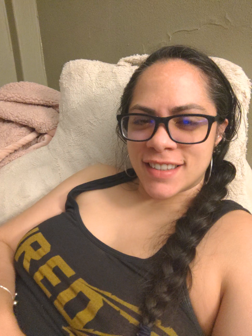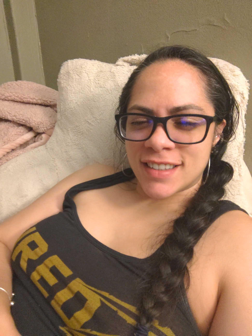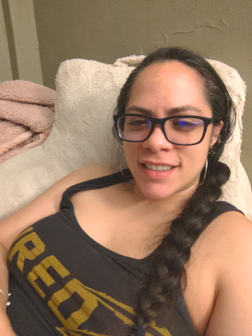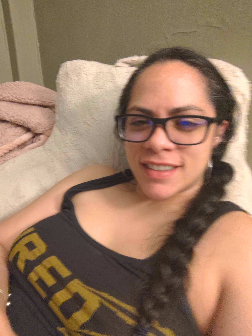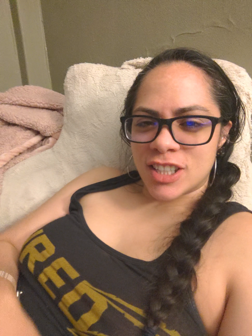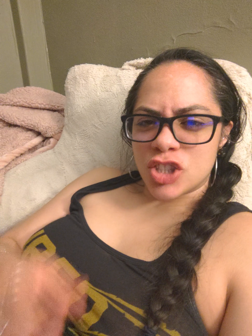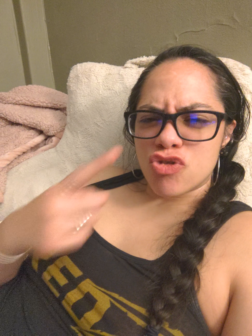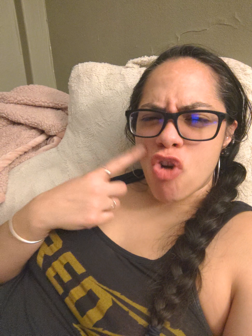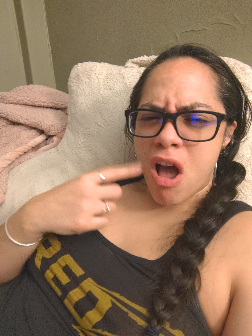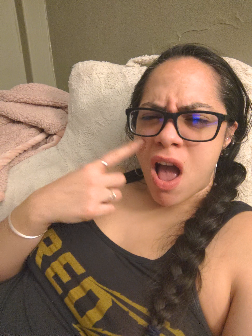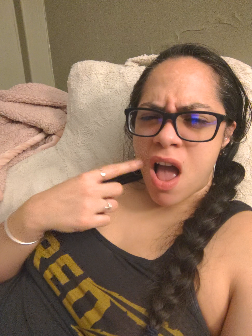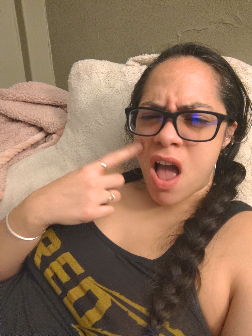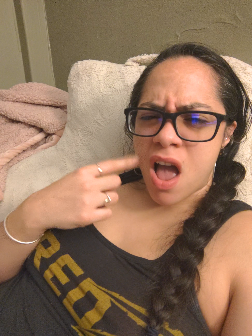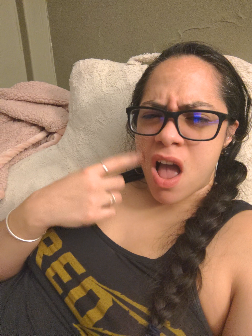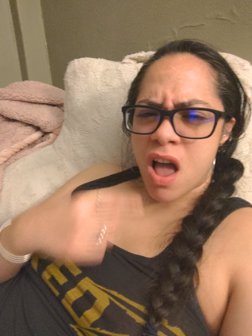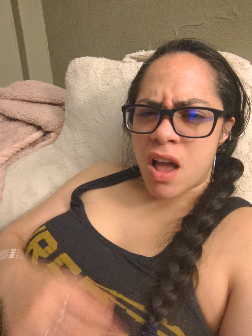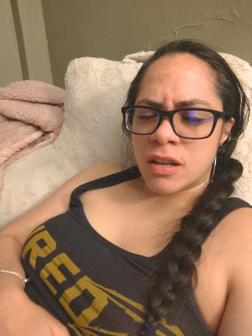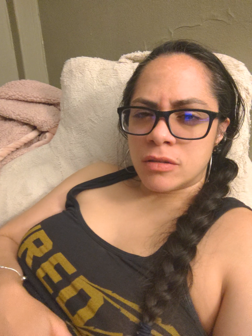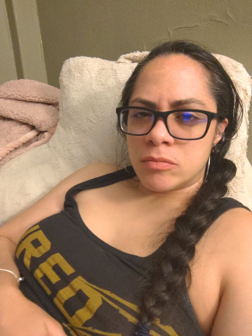cry